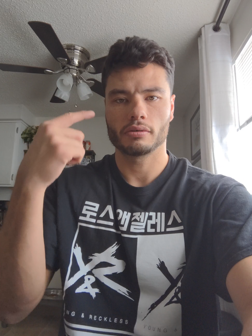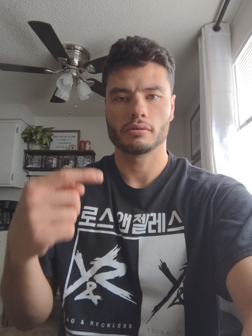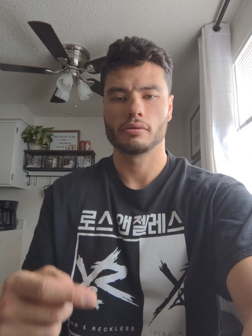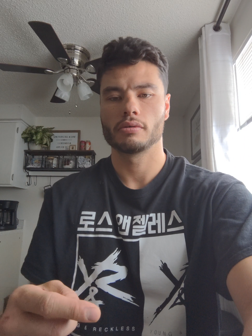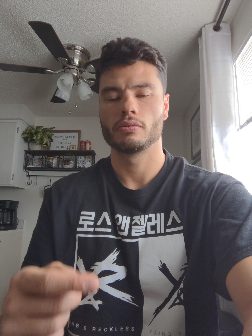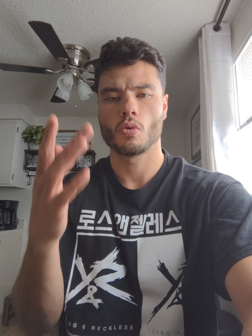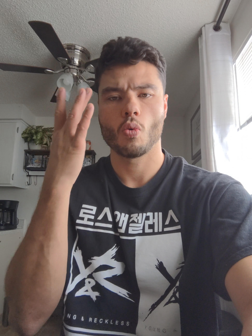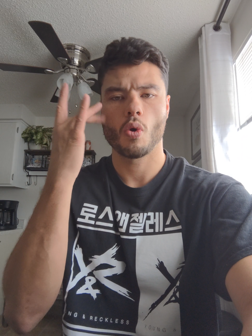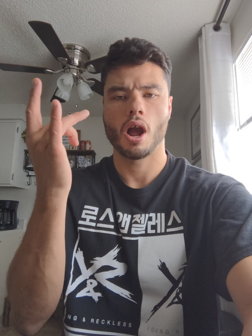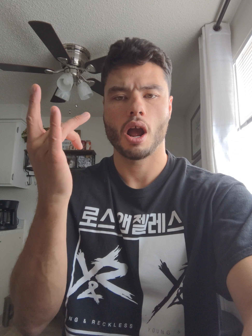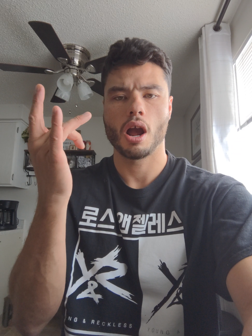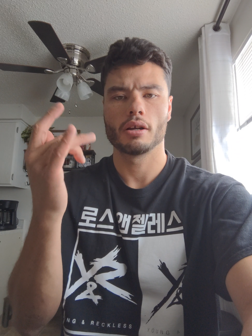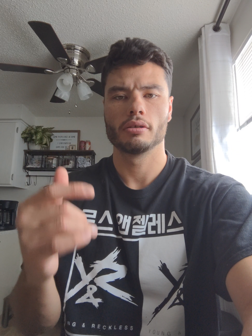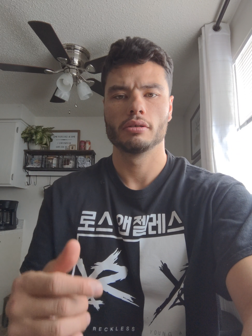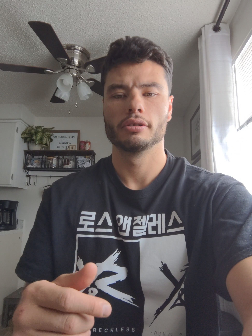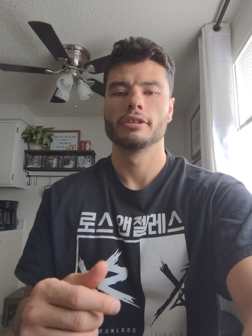why